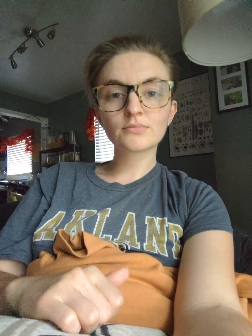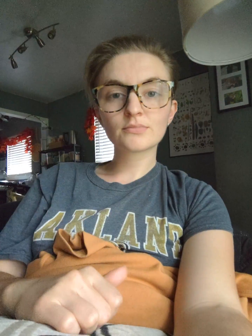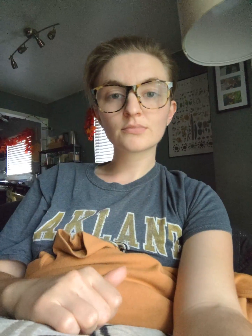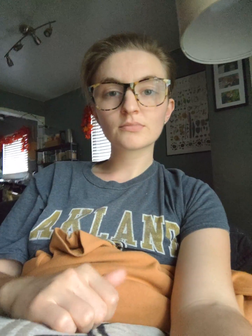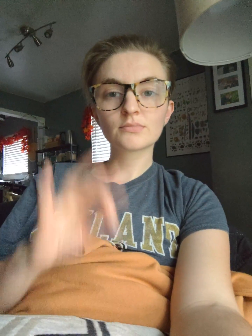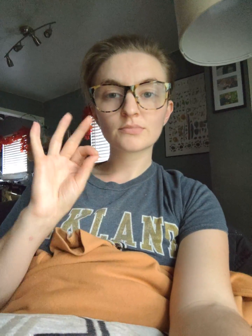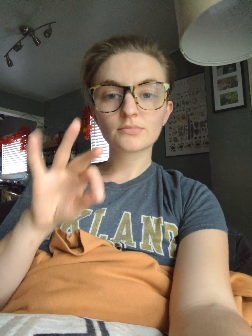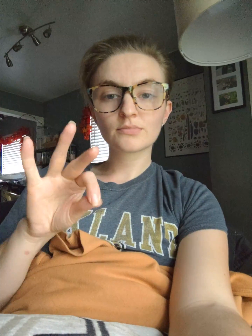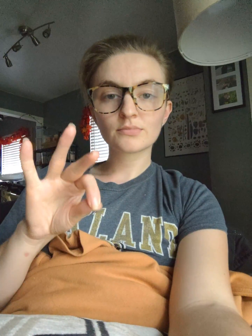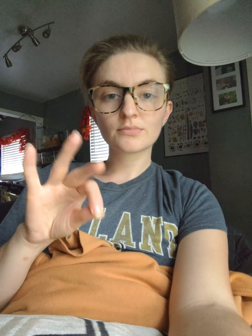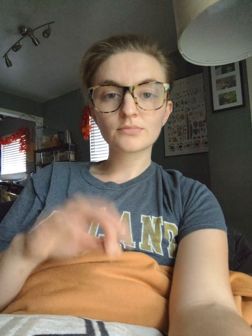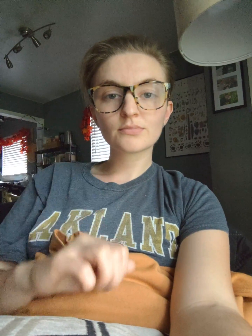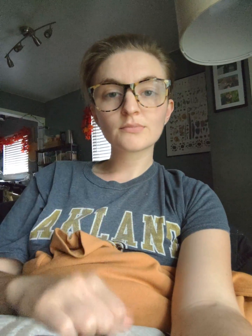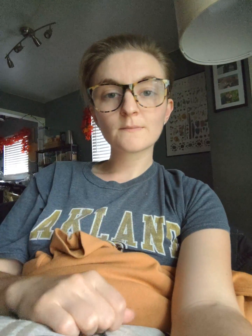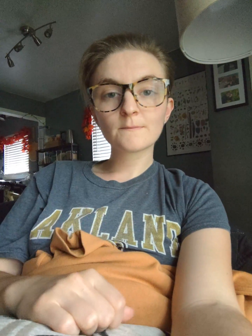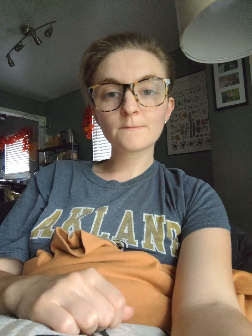fit